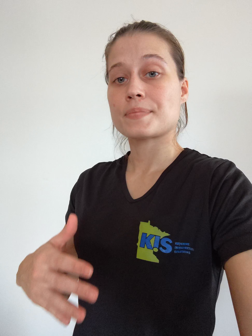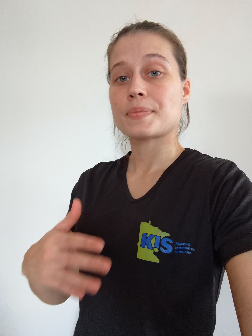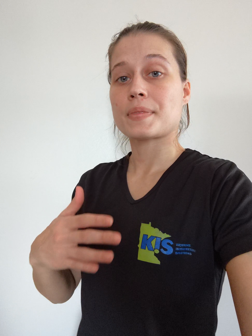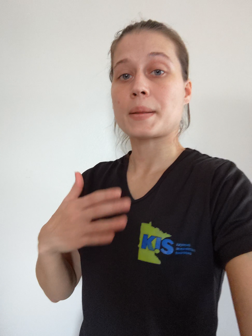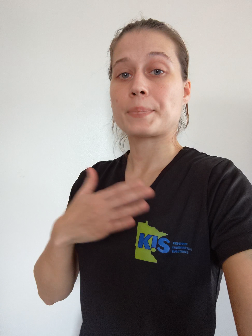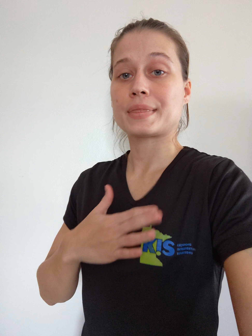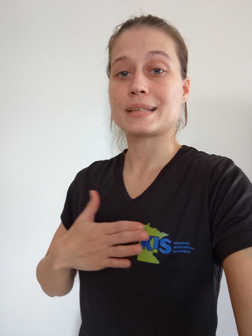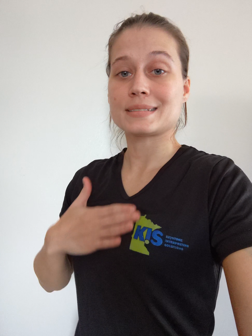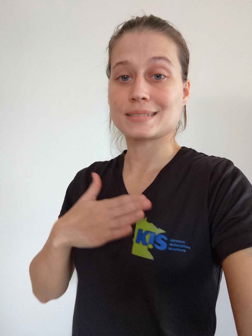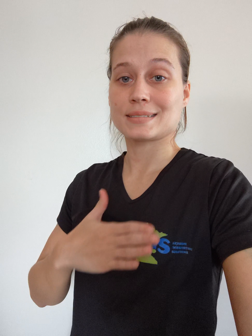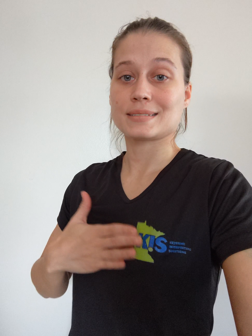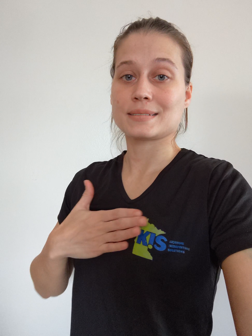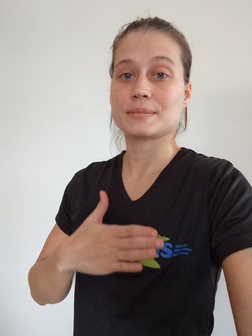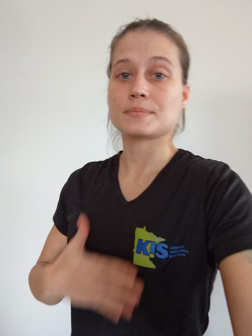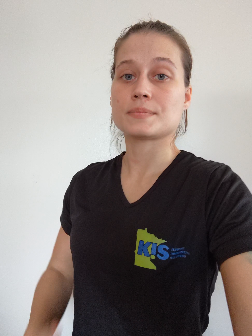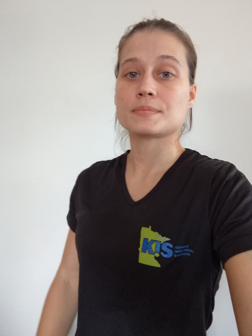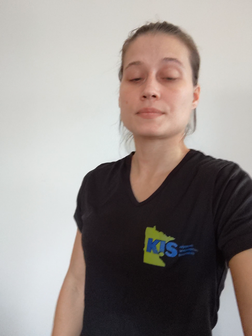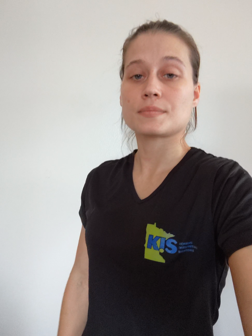please